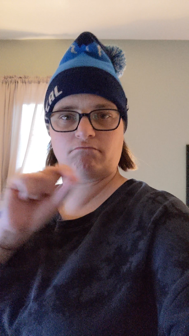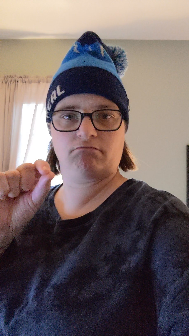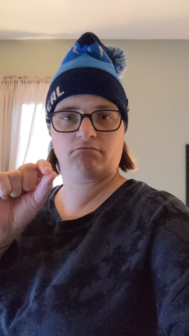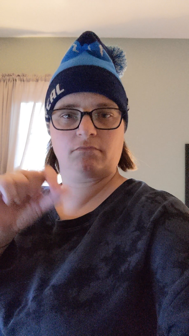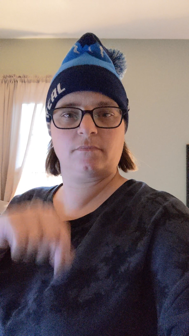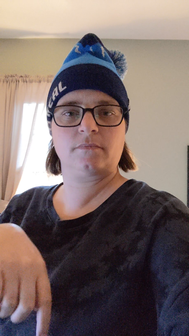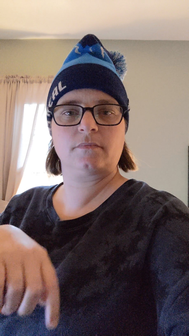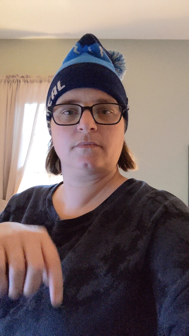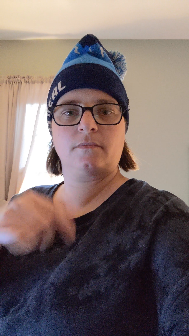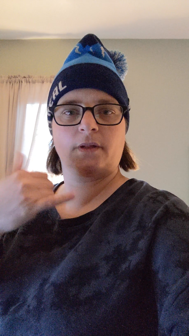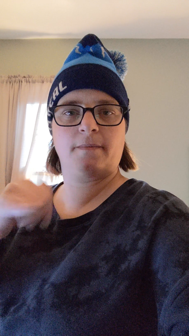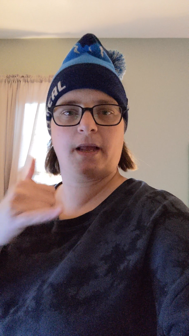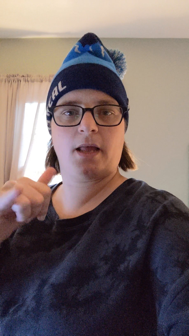play